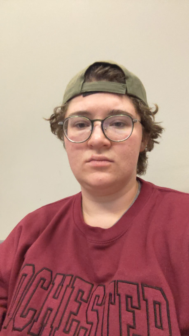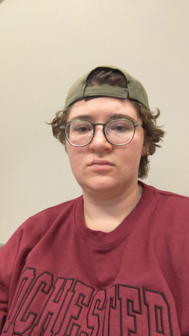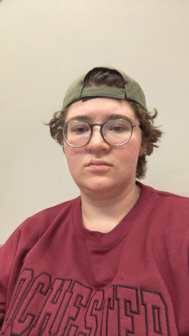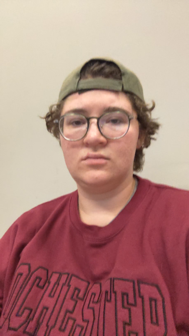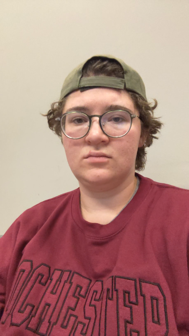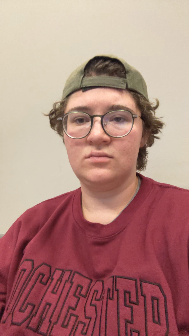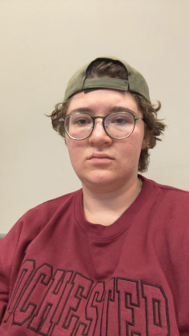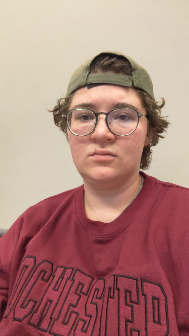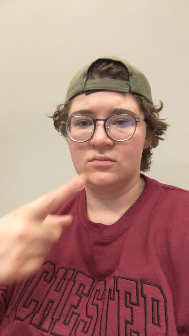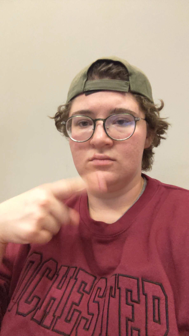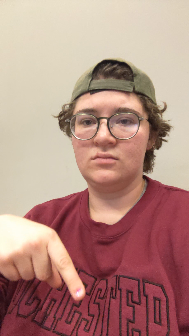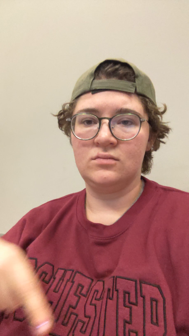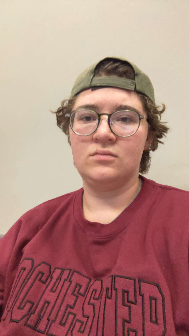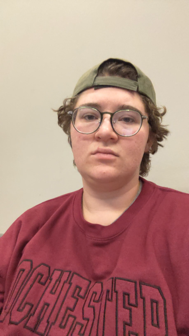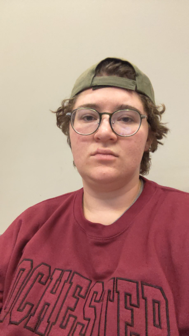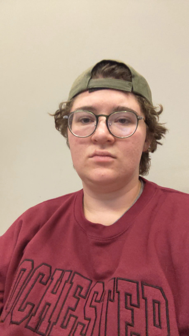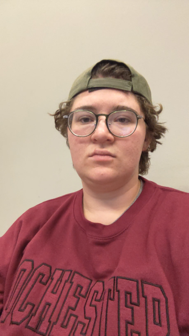cut